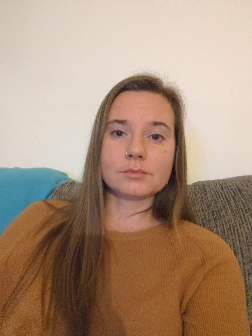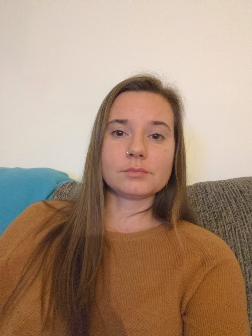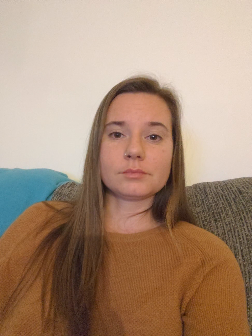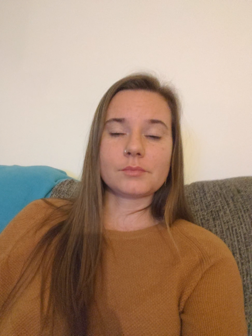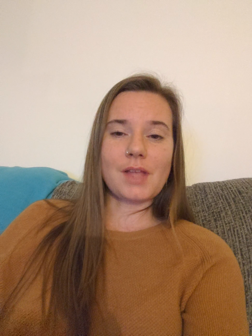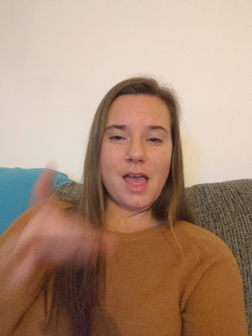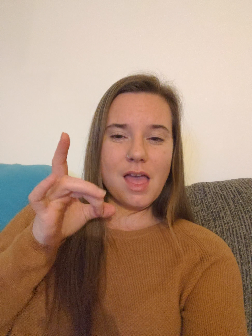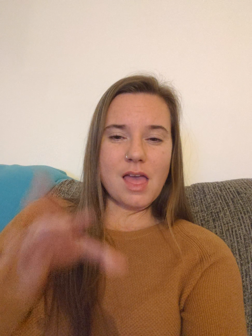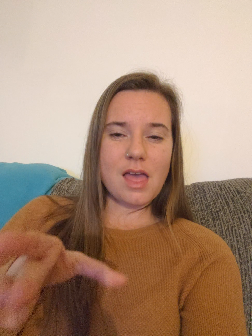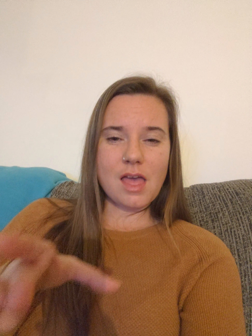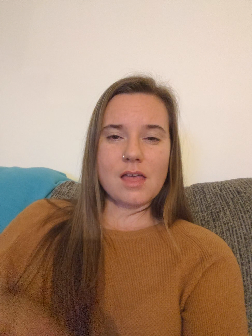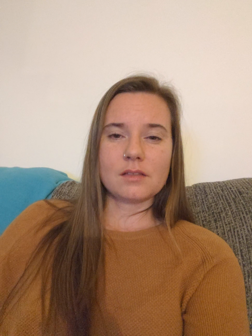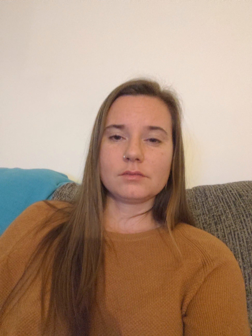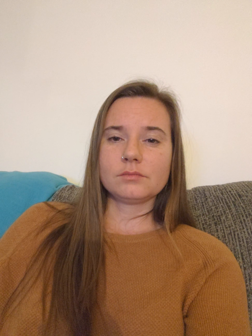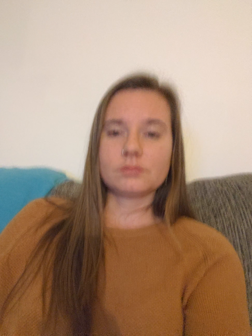hate